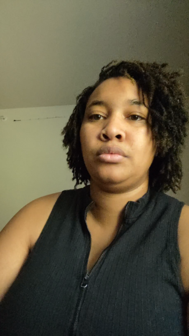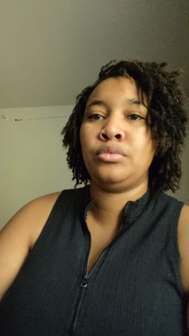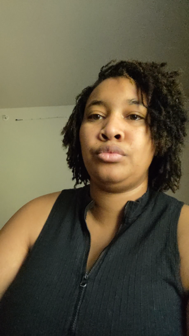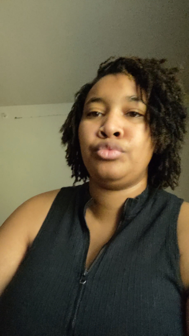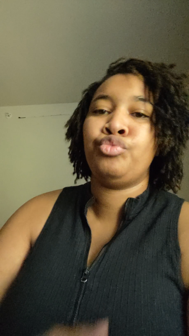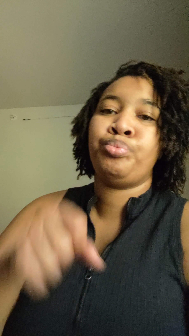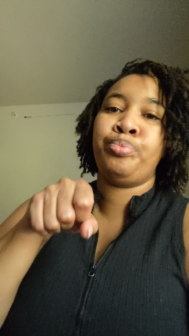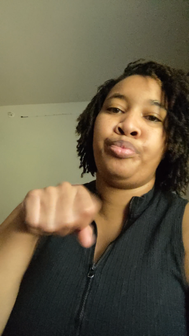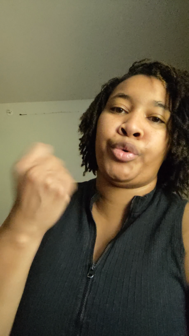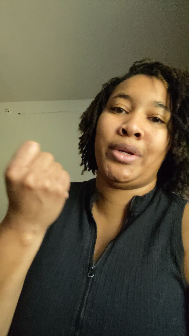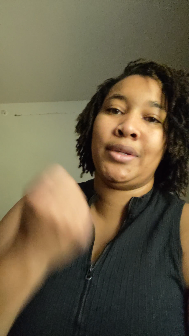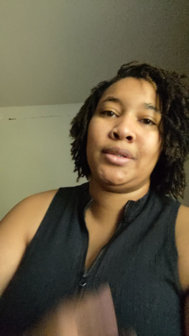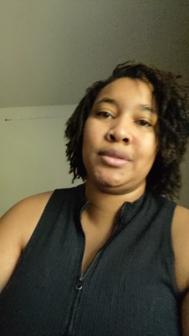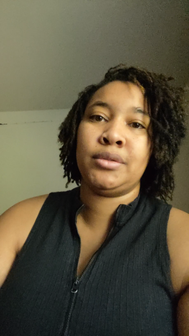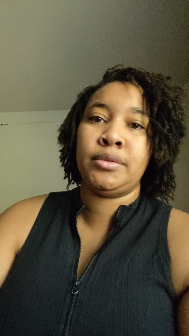break